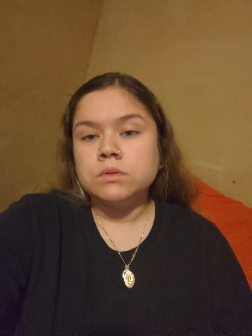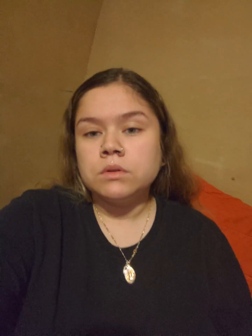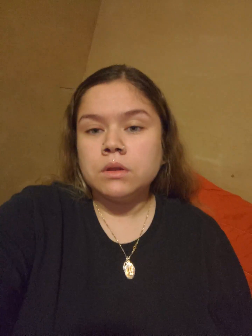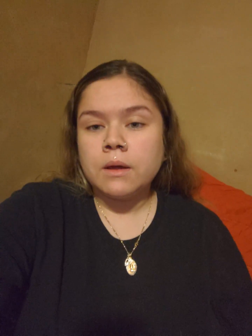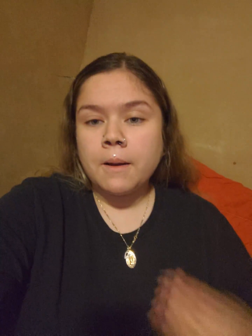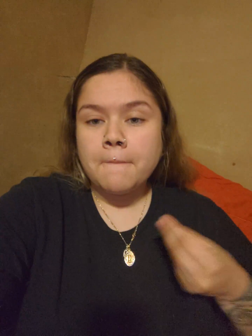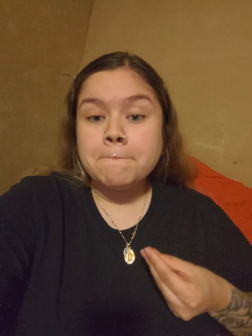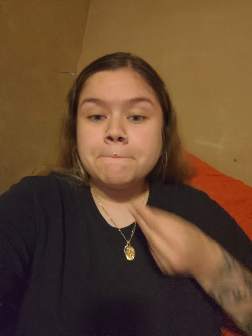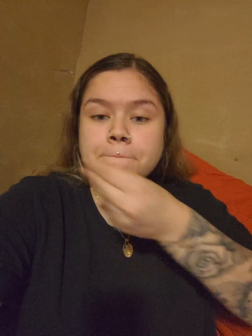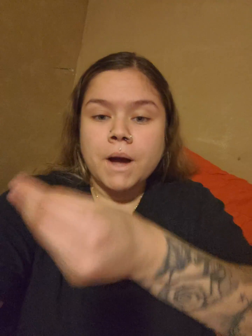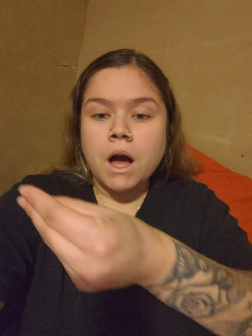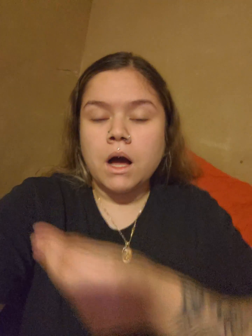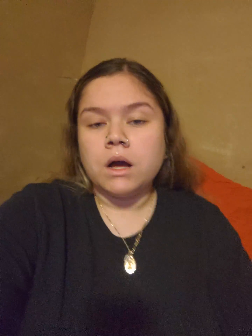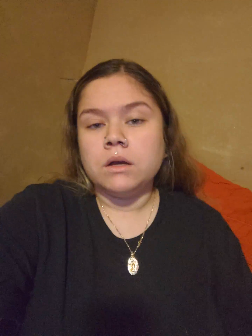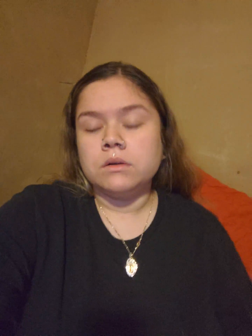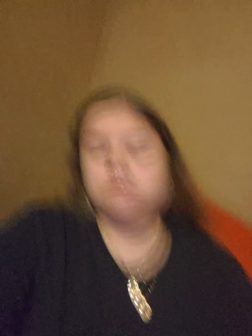buy